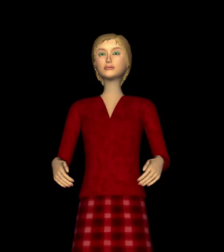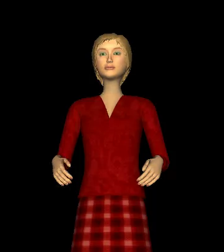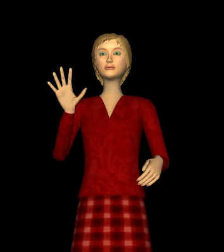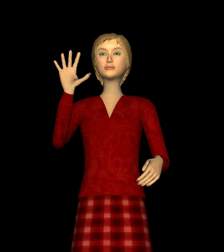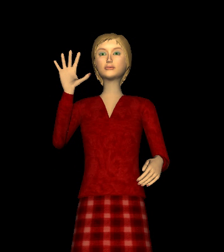5